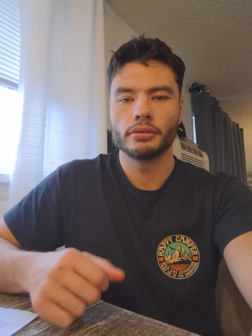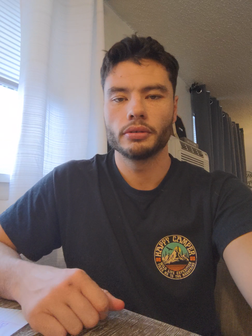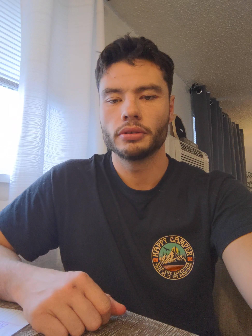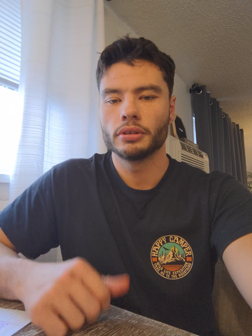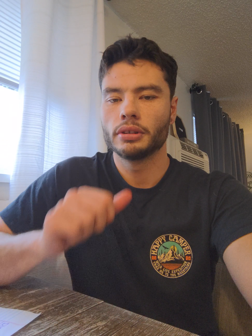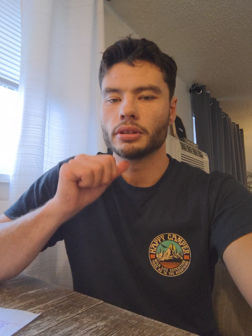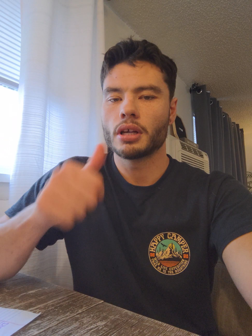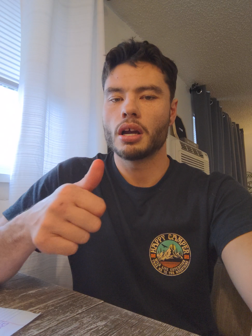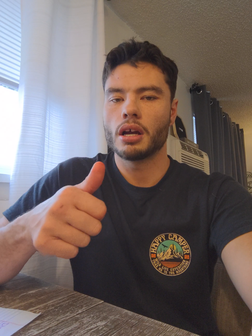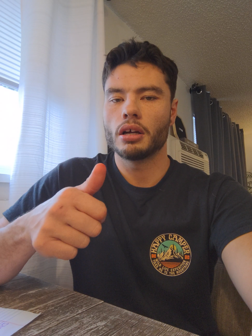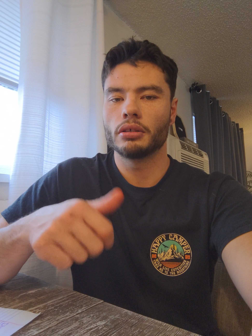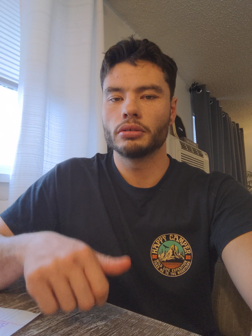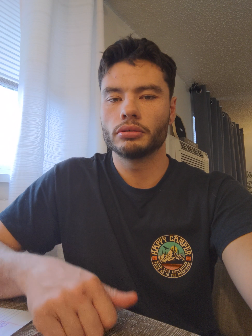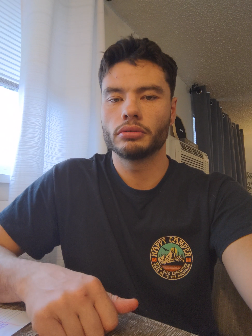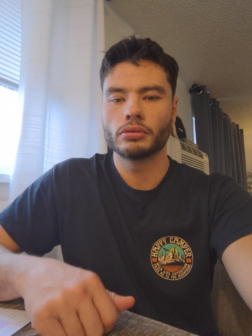not